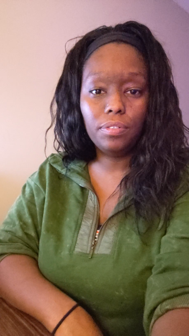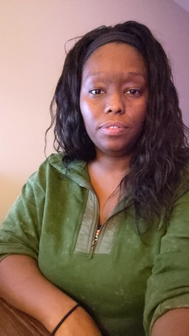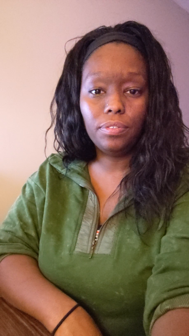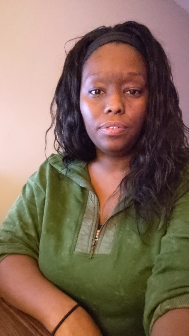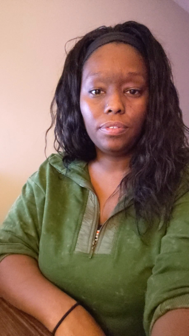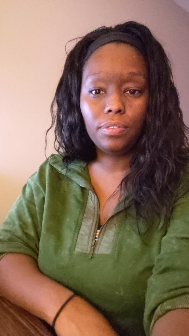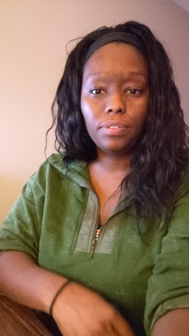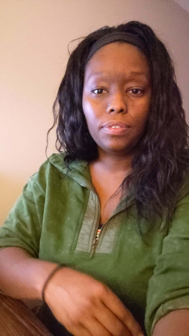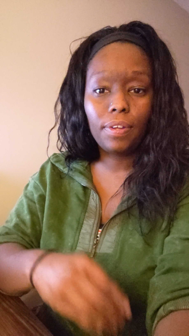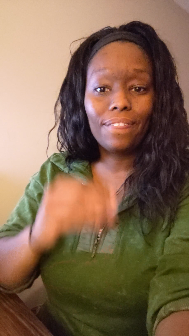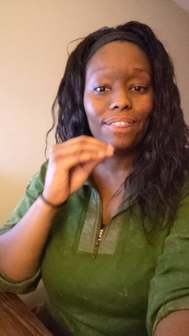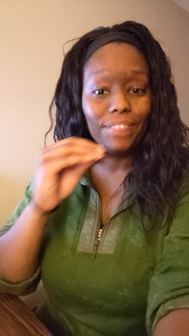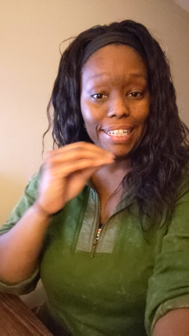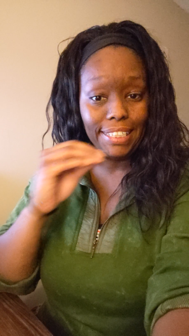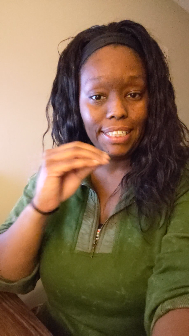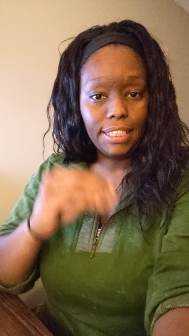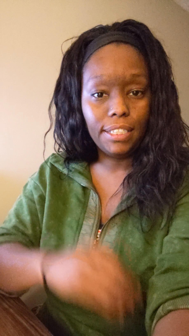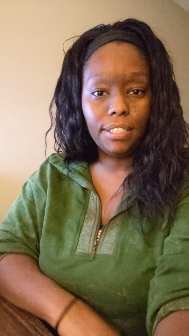fix